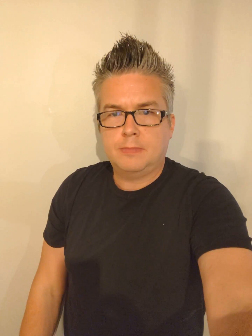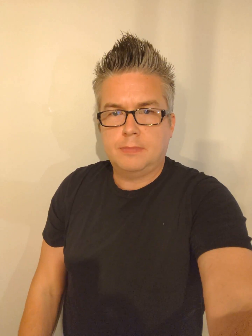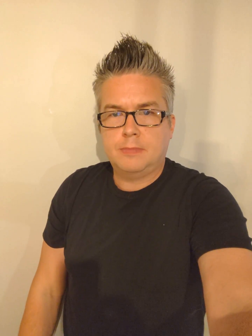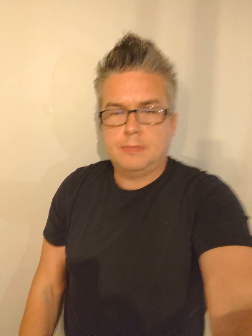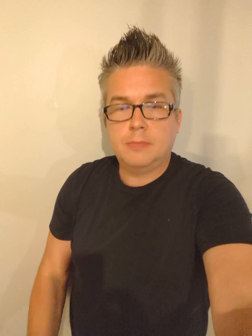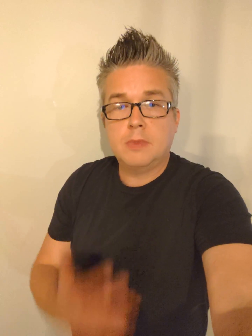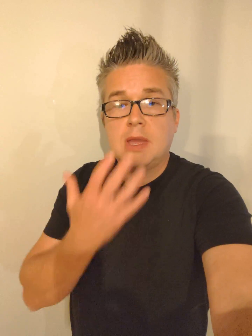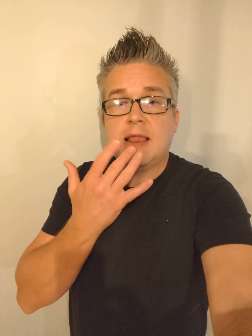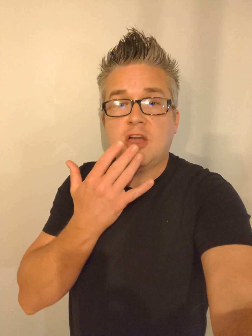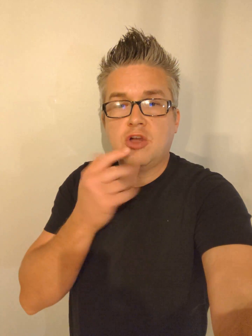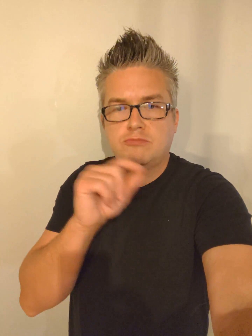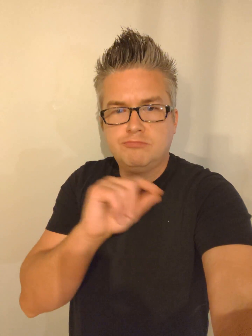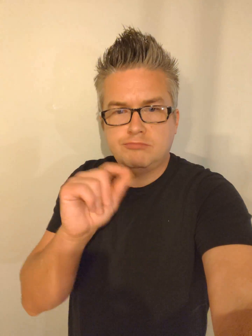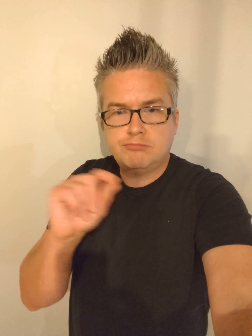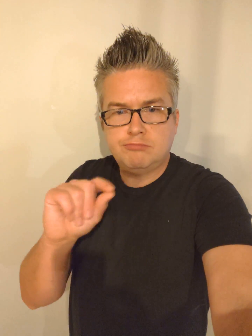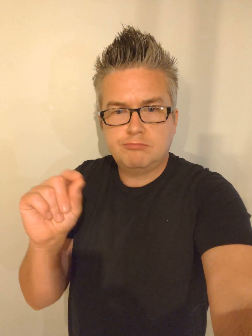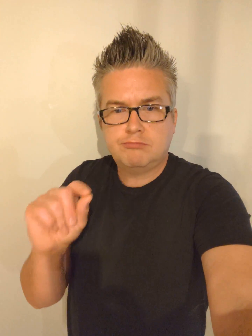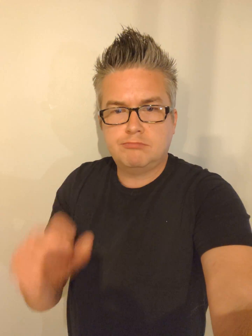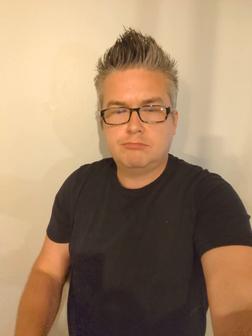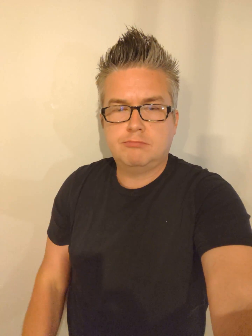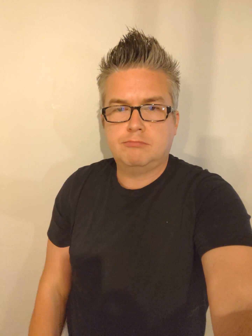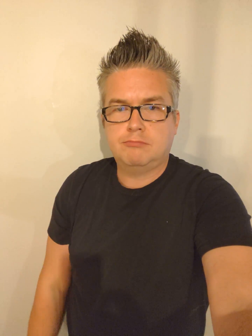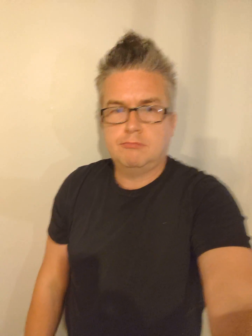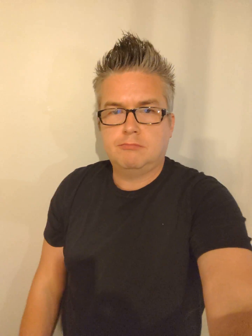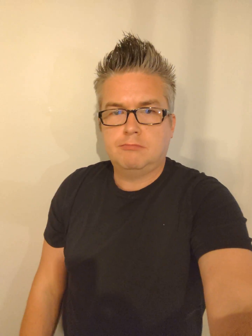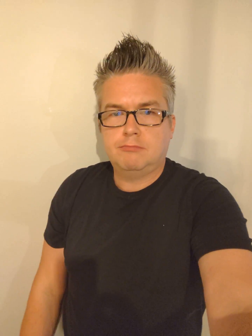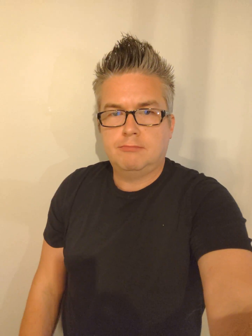crayon